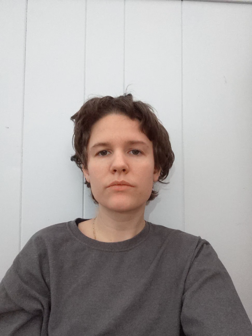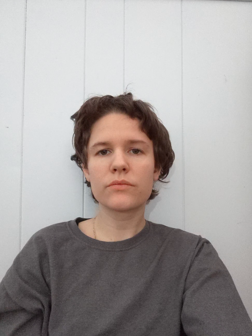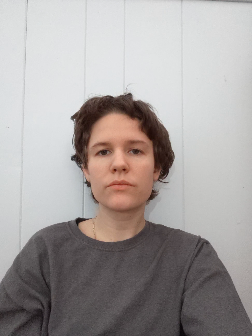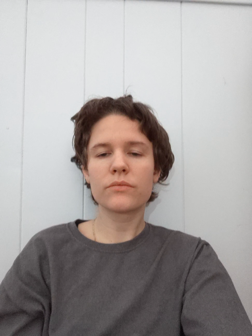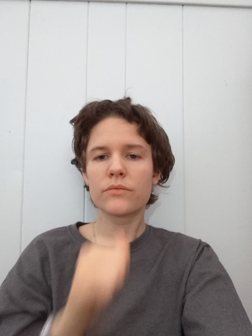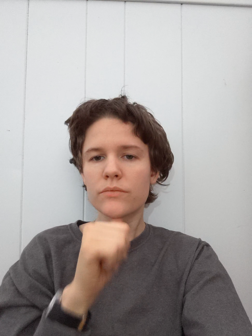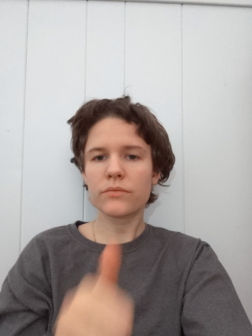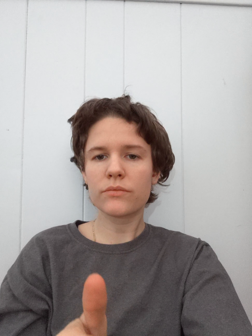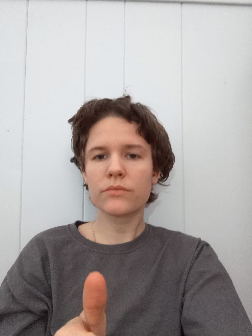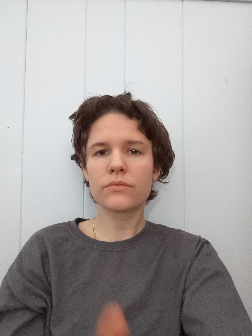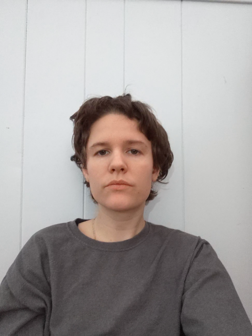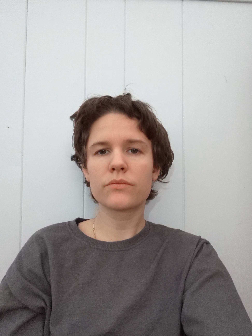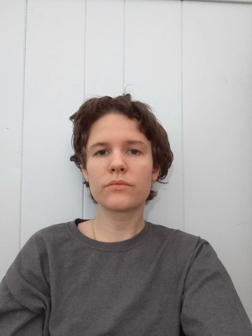not